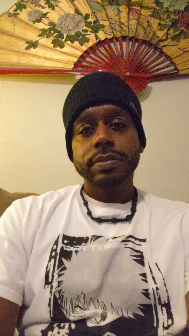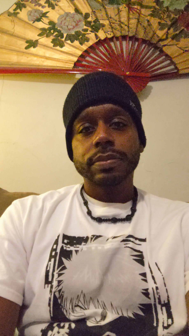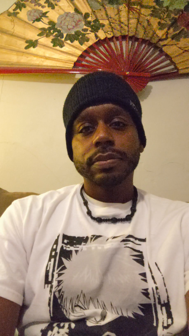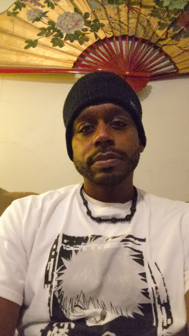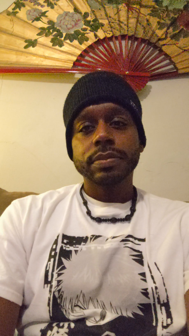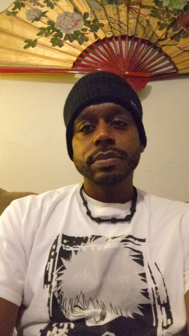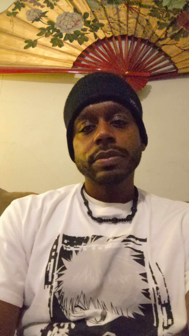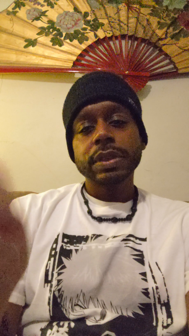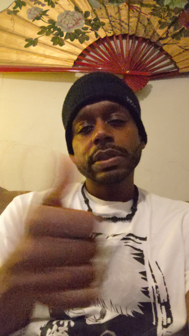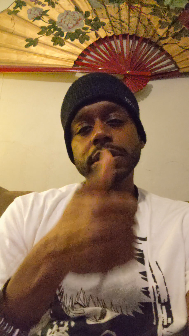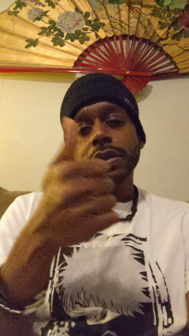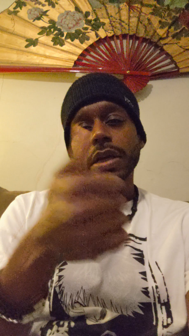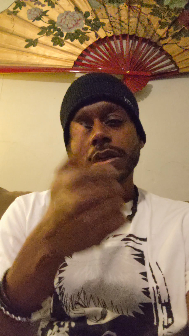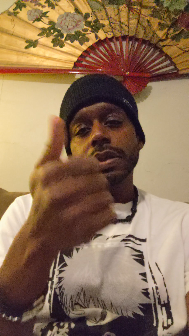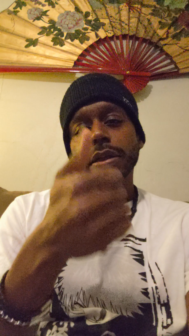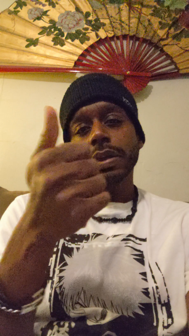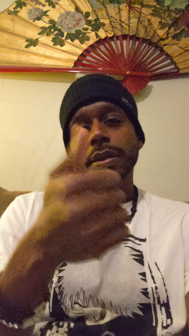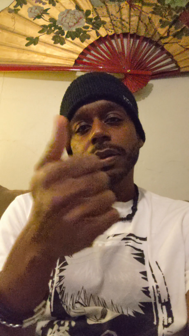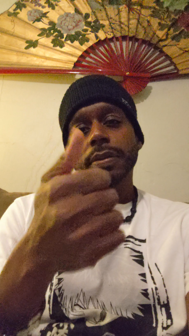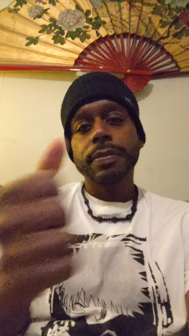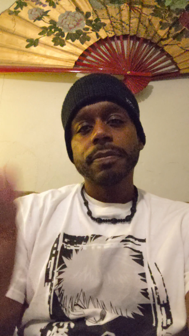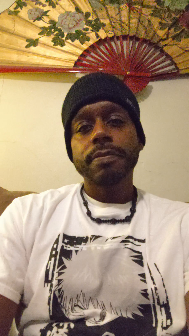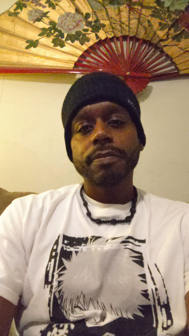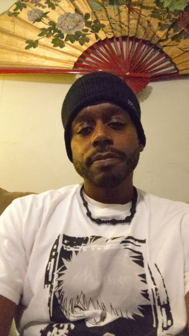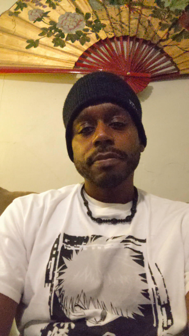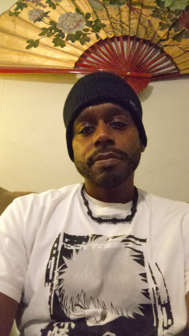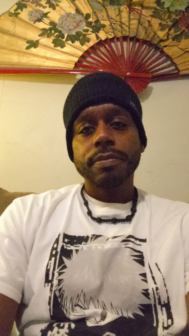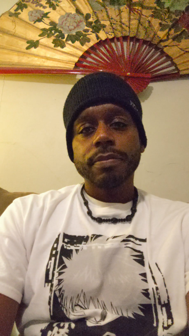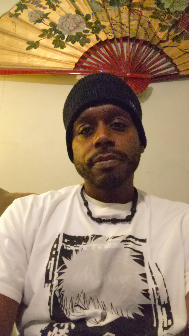chase